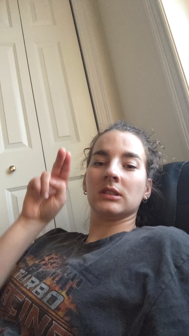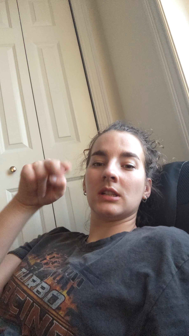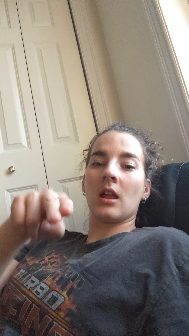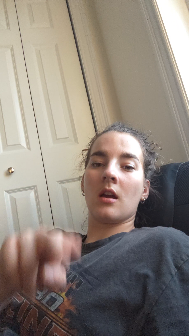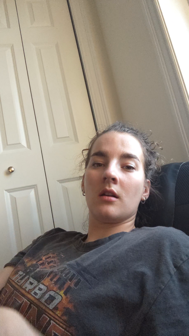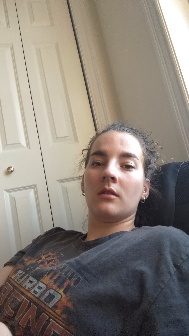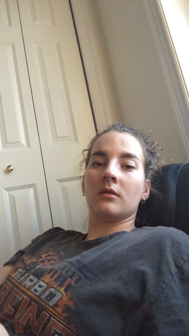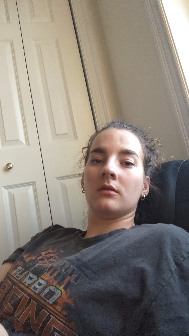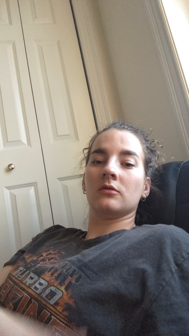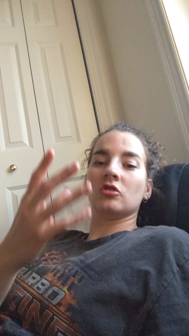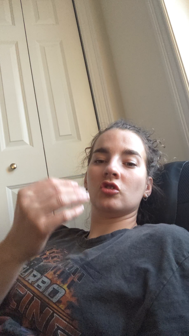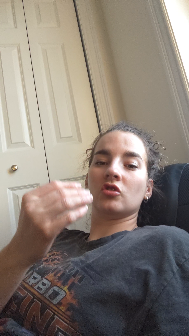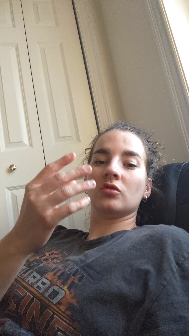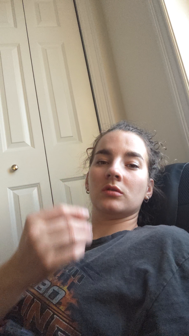gentle